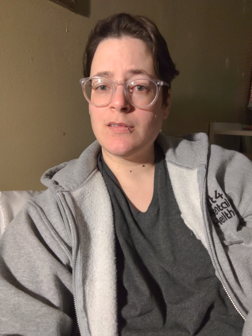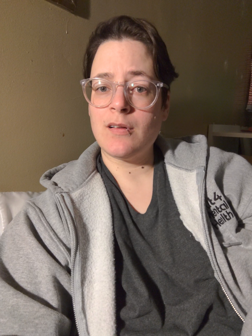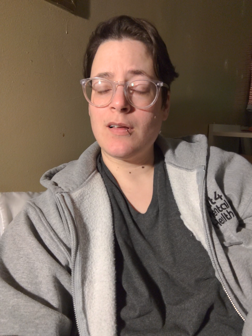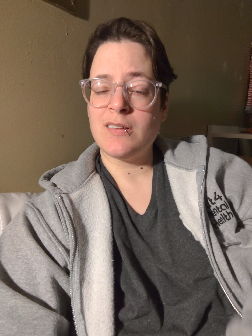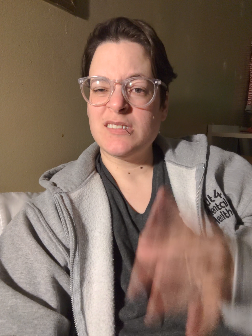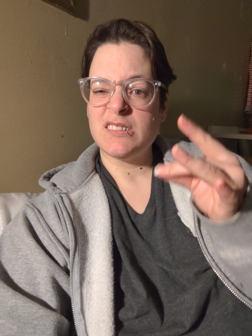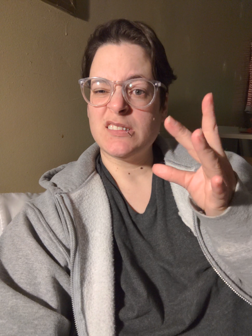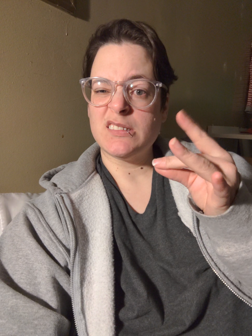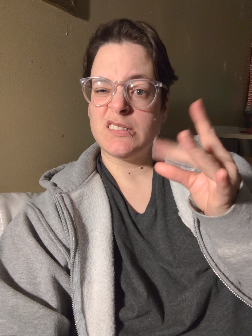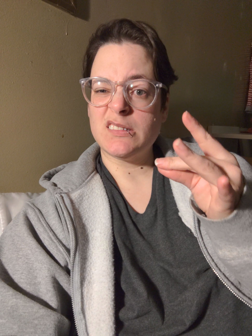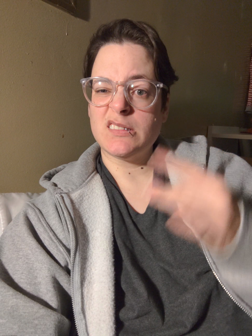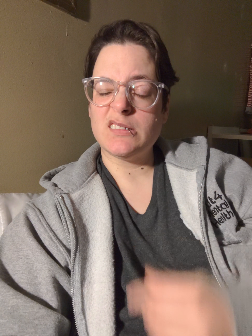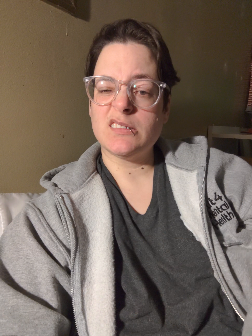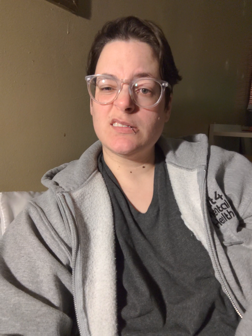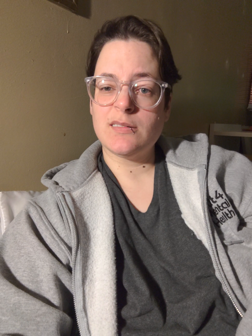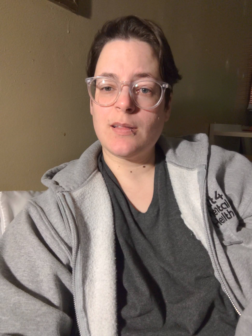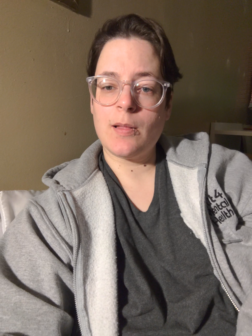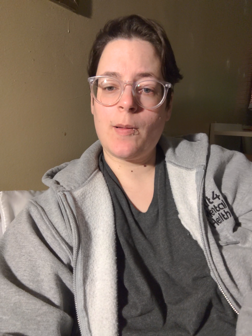sticky